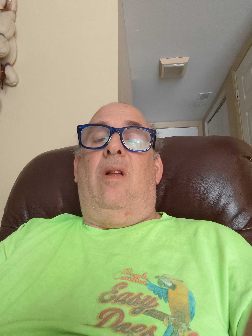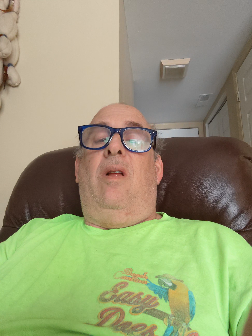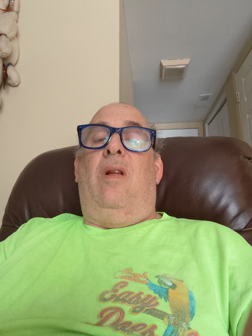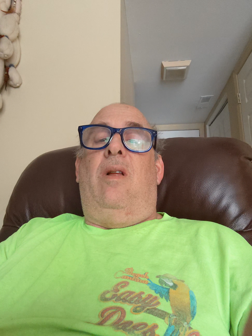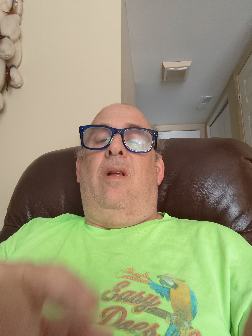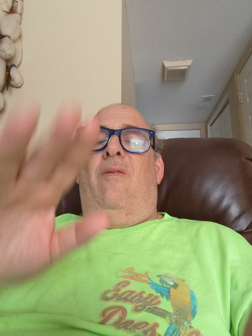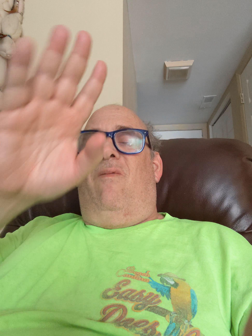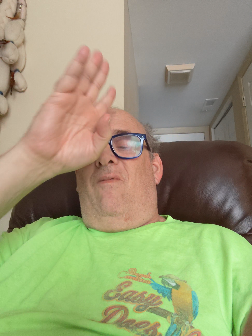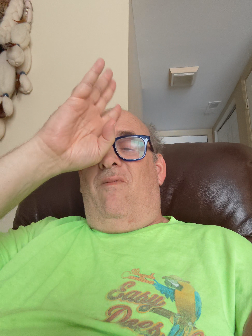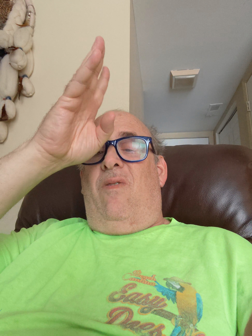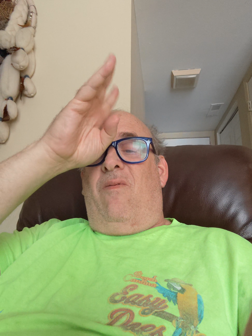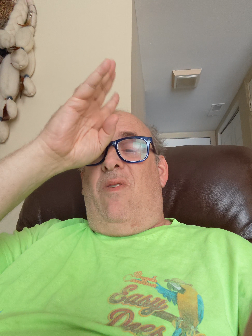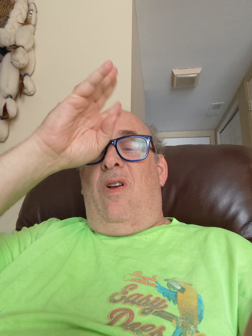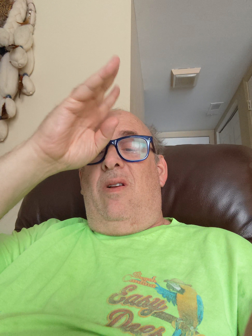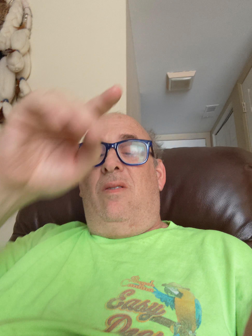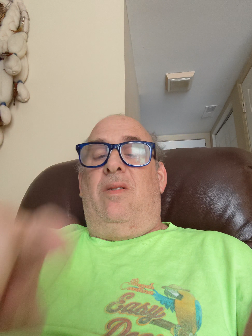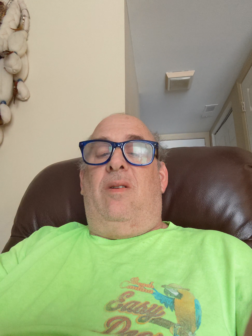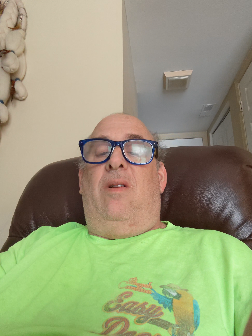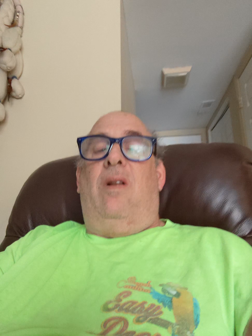fireman